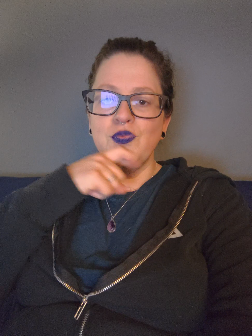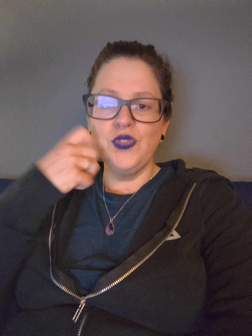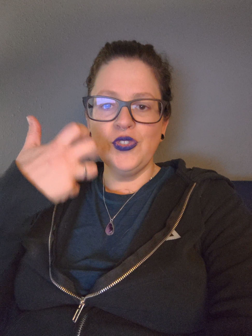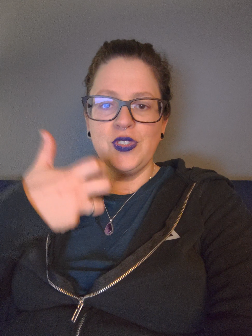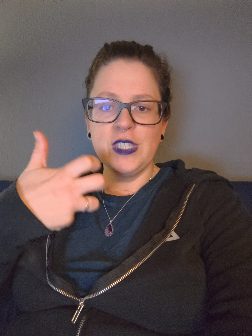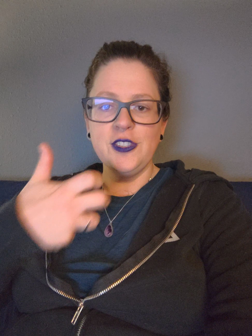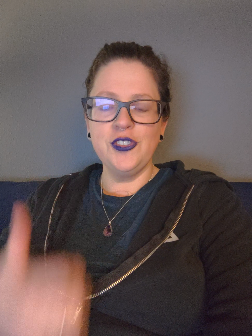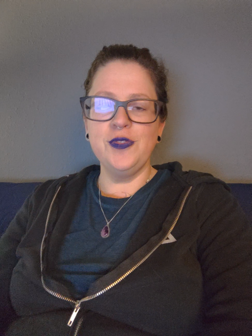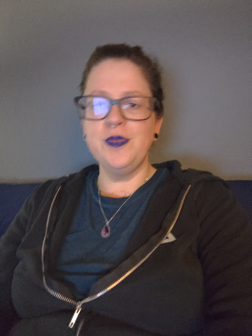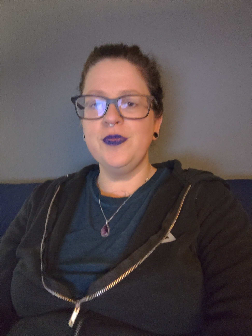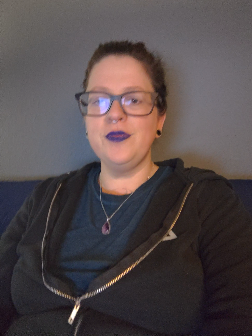dryer